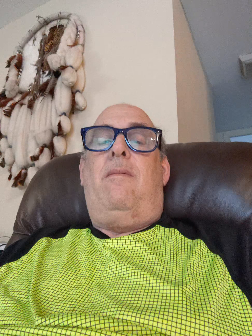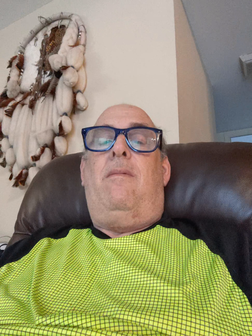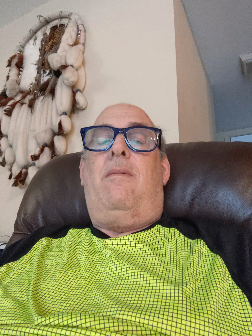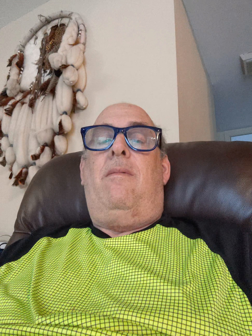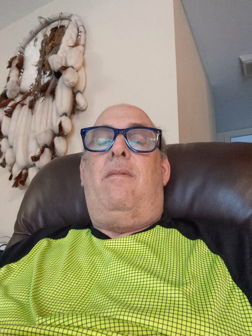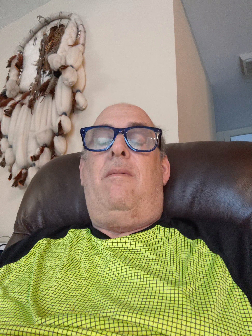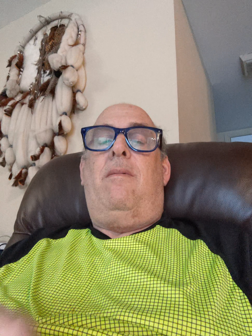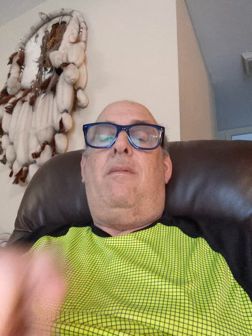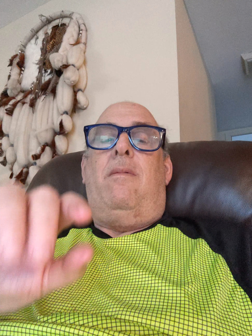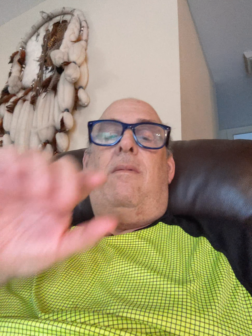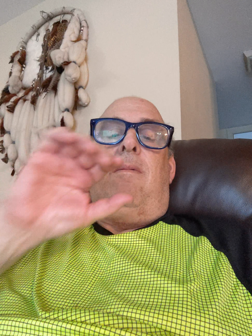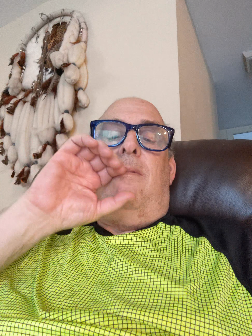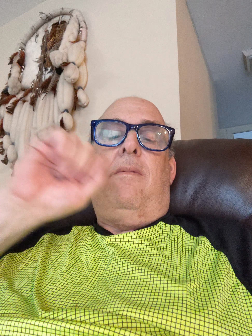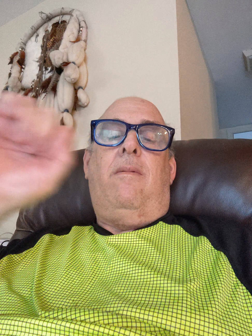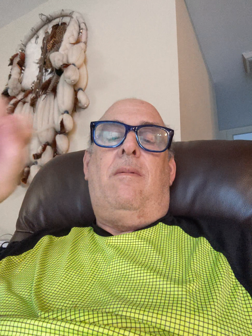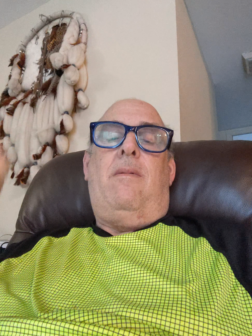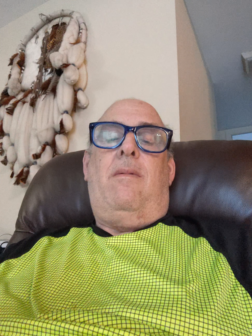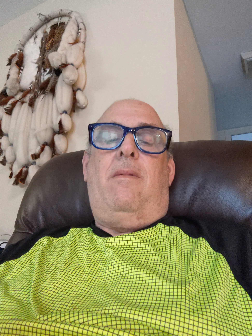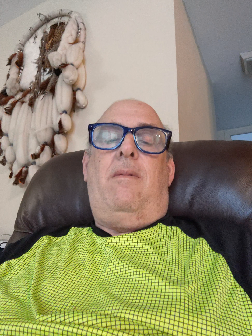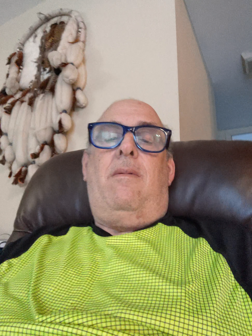carrot